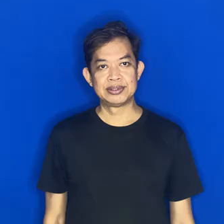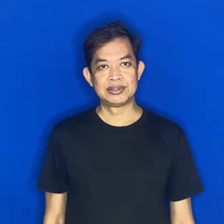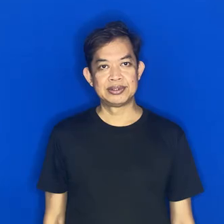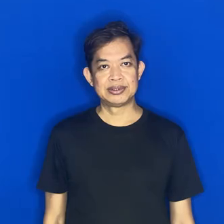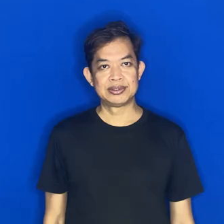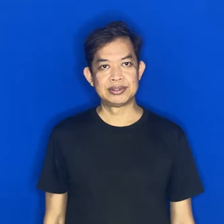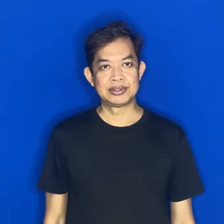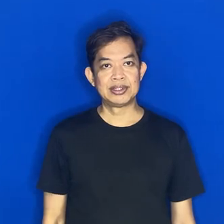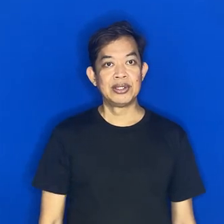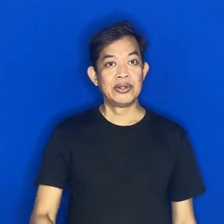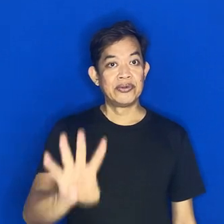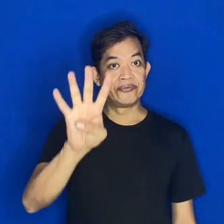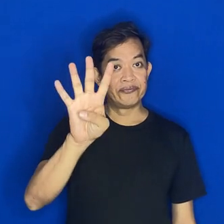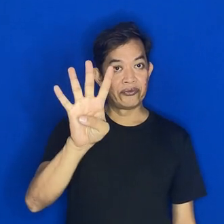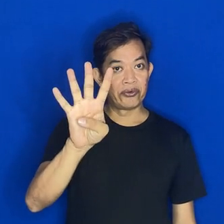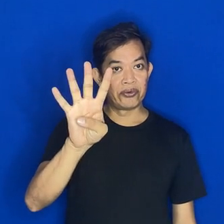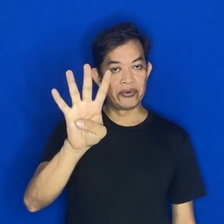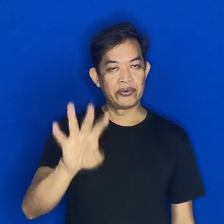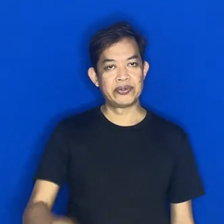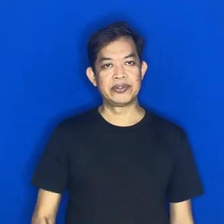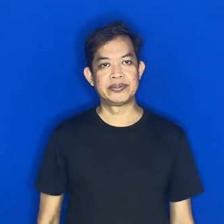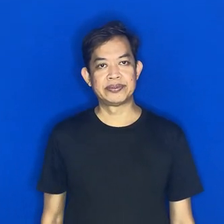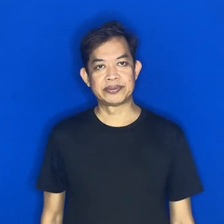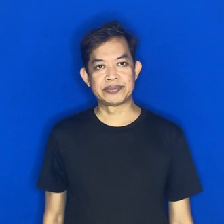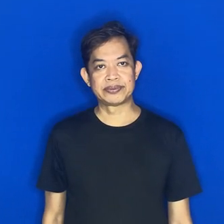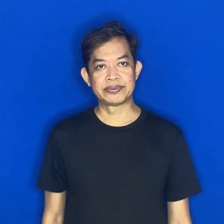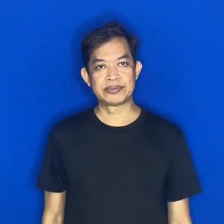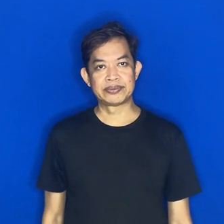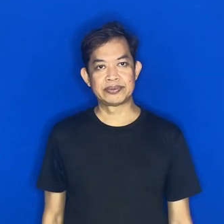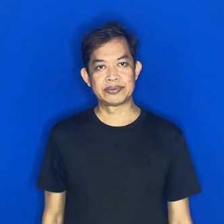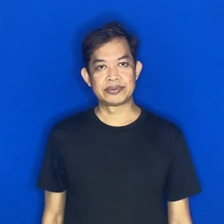four